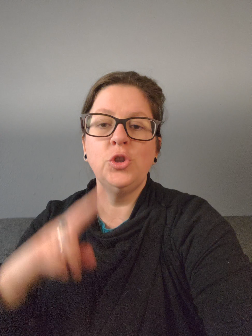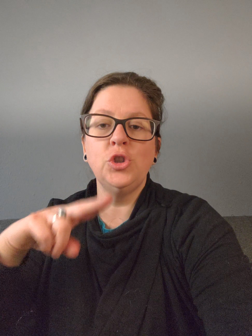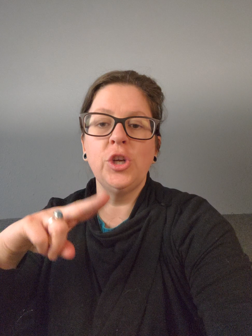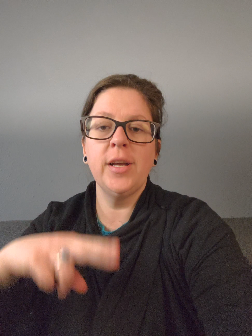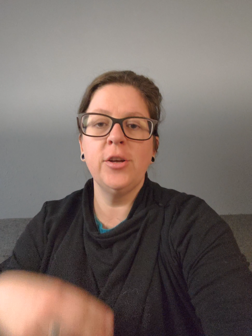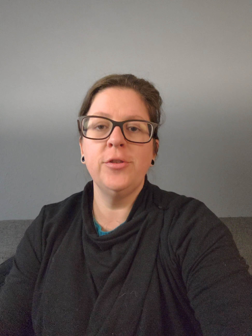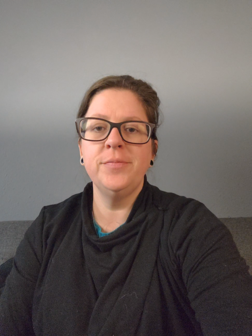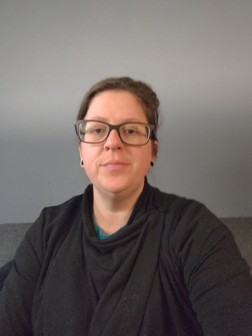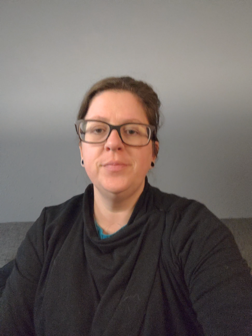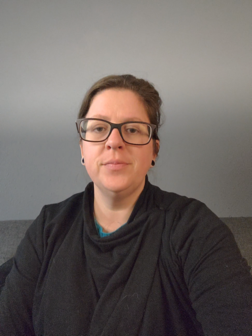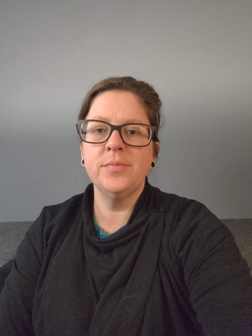chair